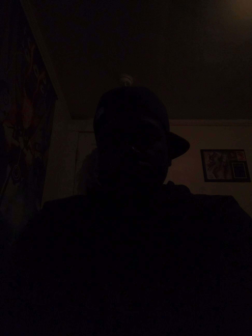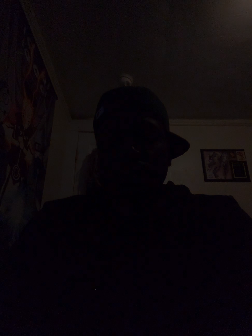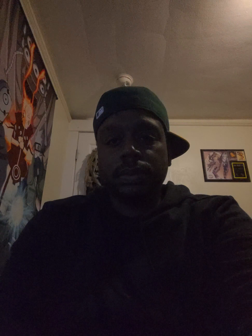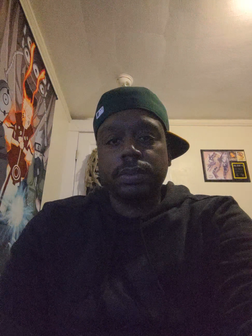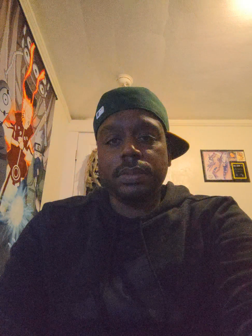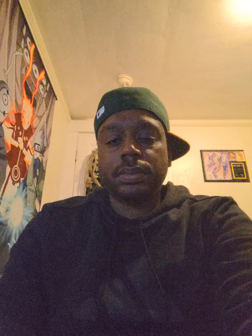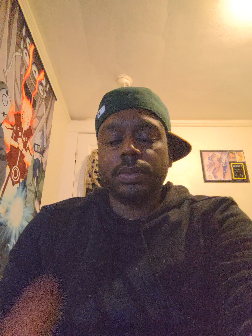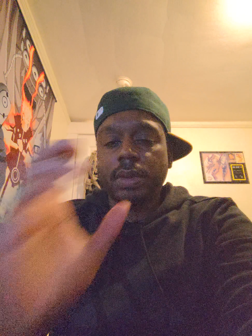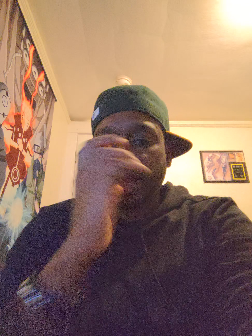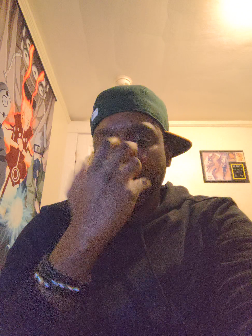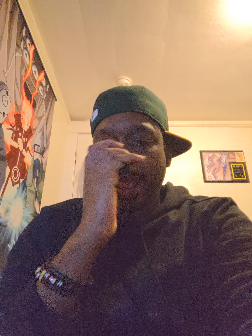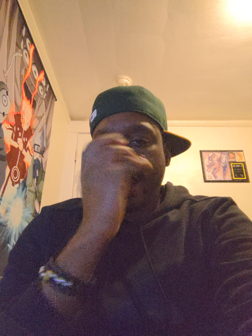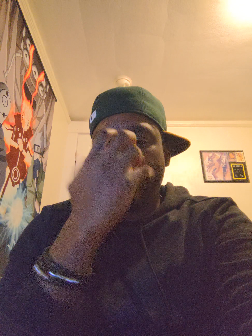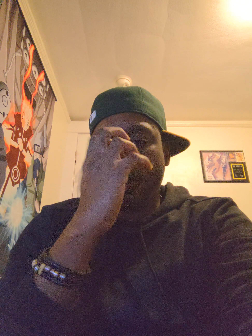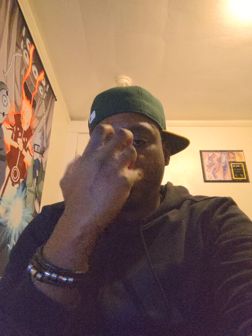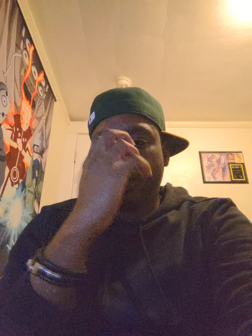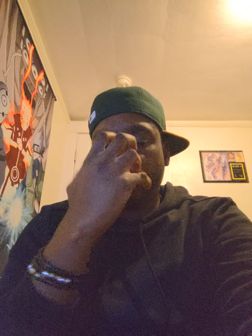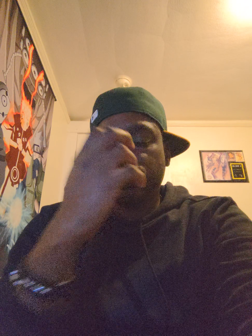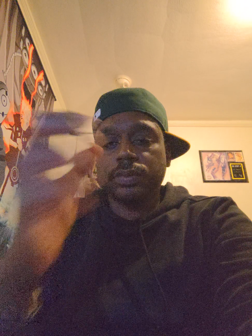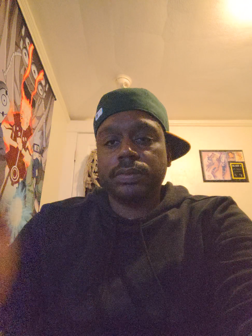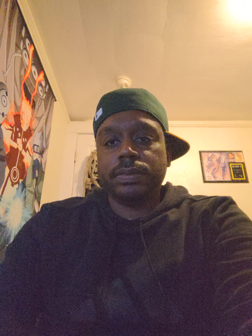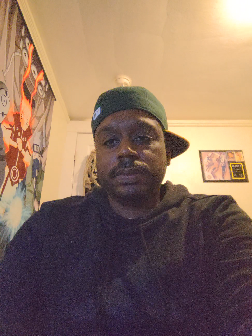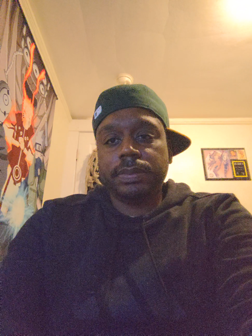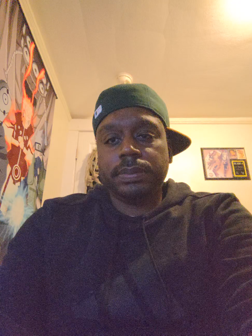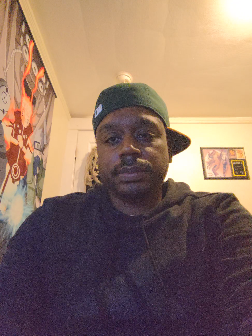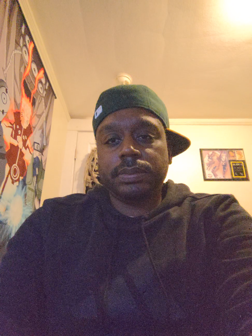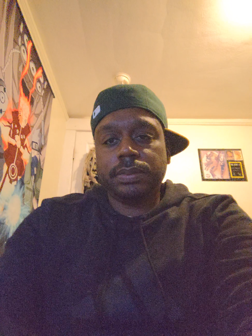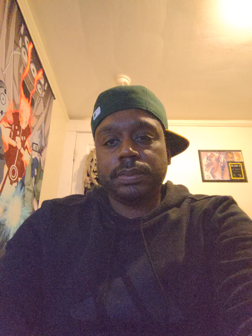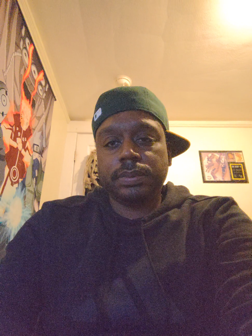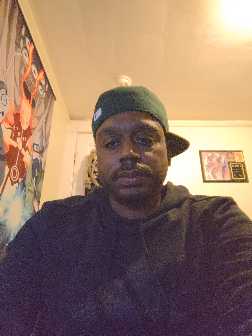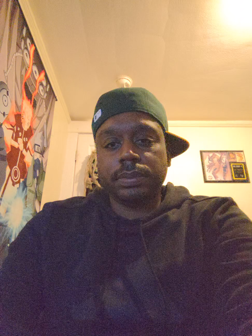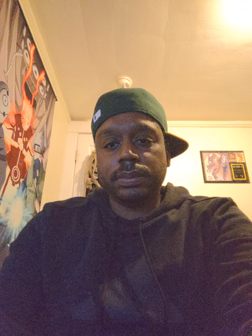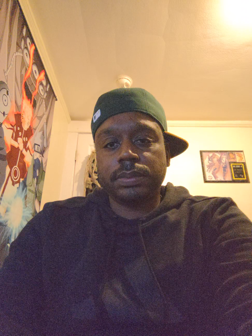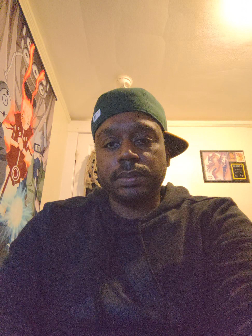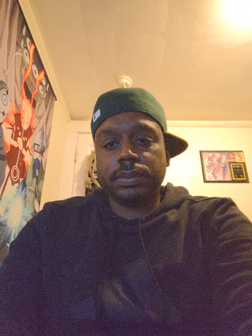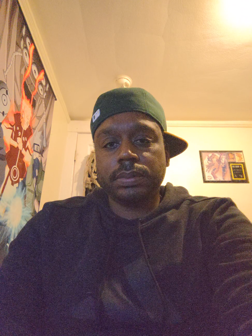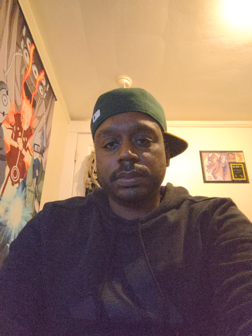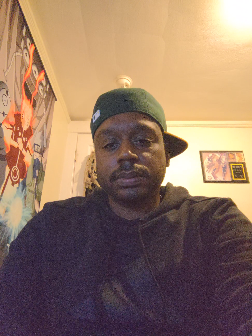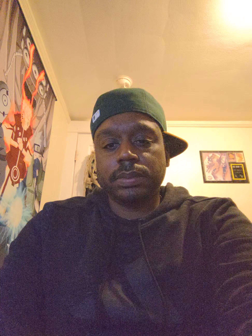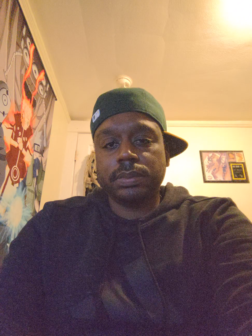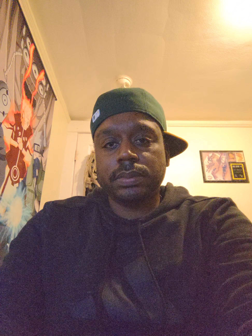clown